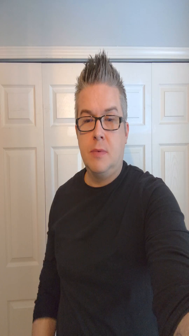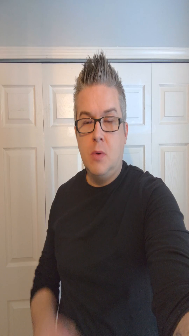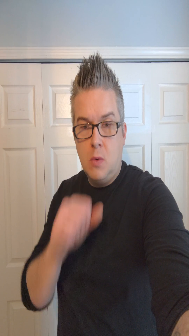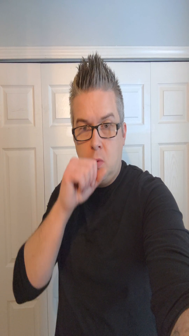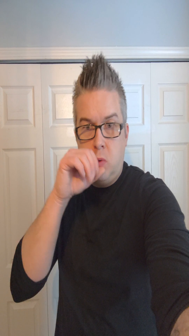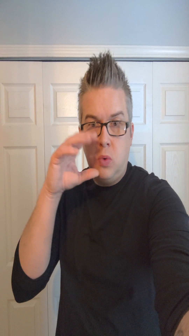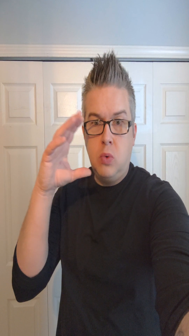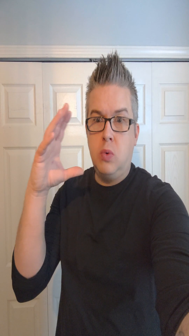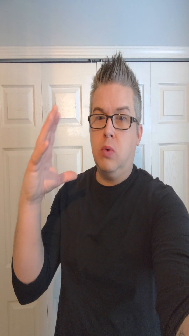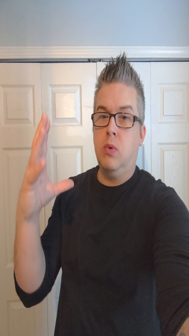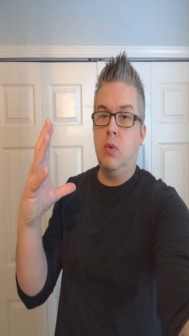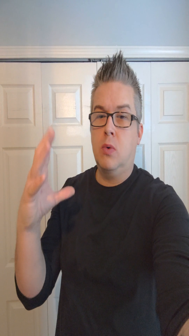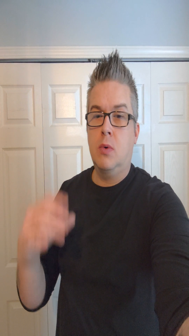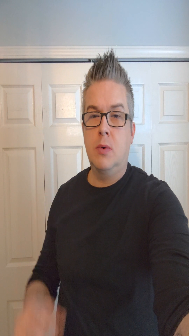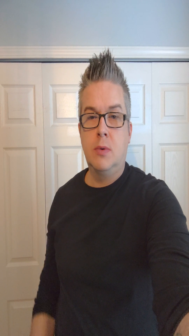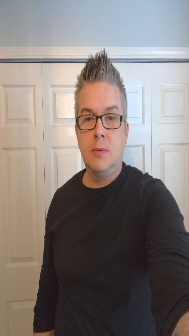balloon